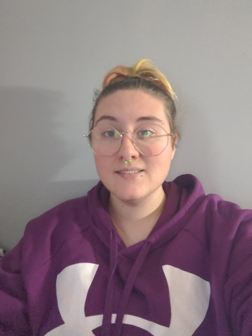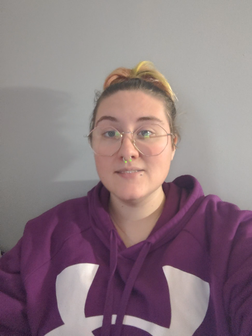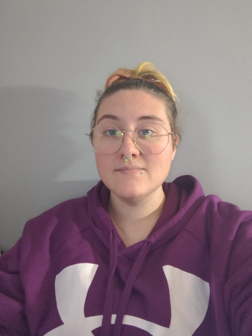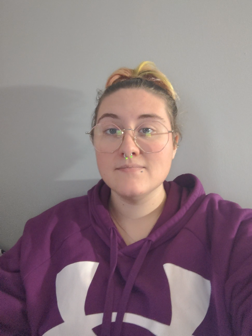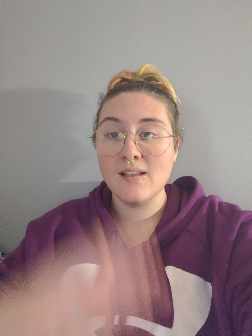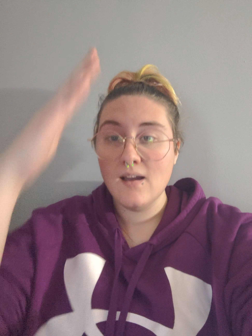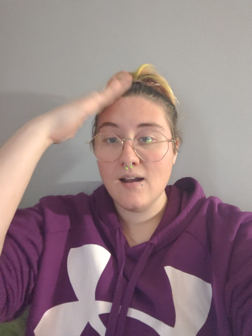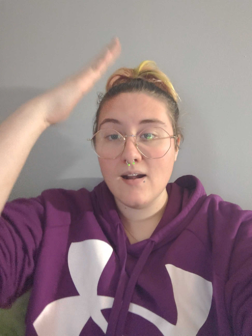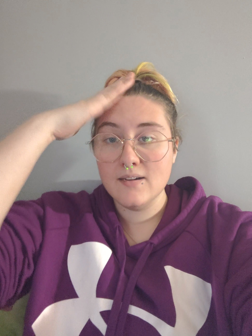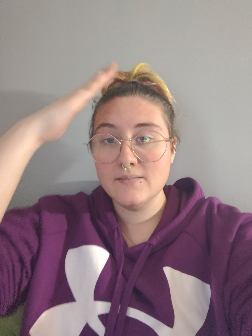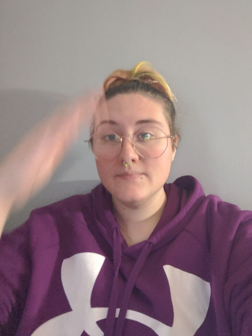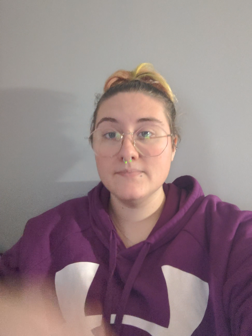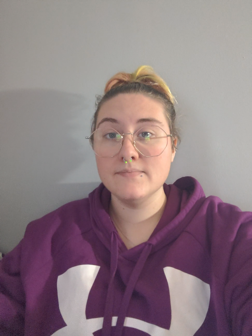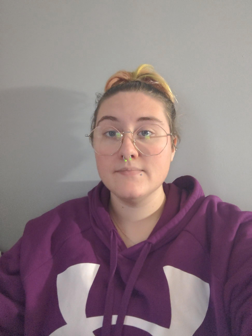hat